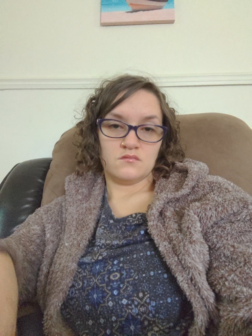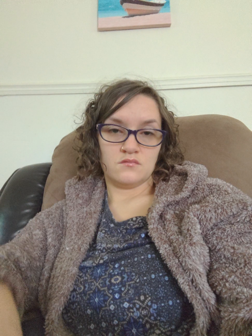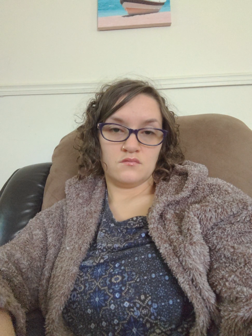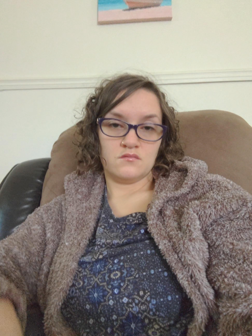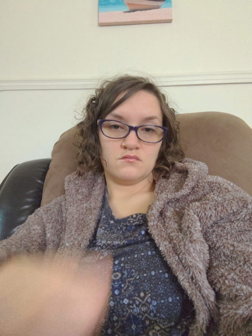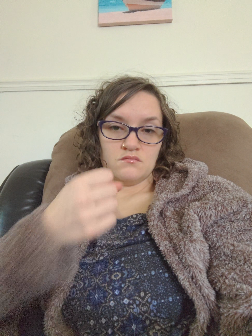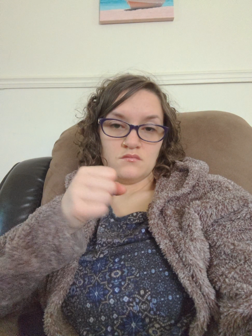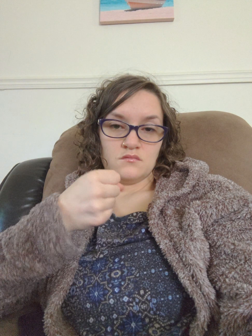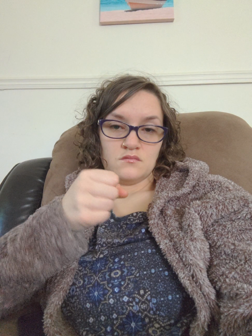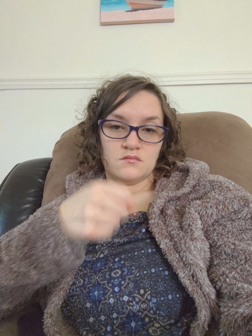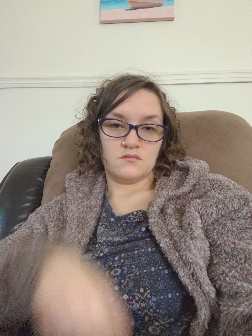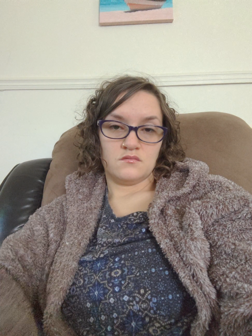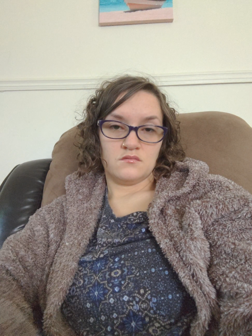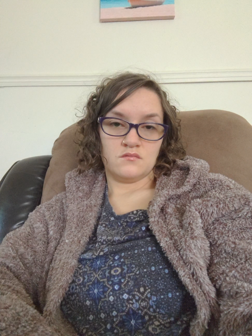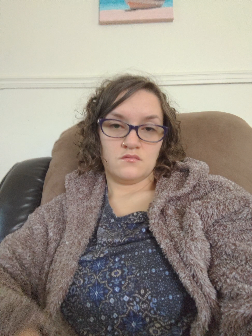make